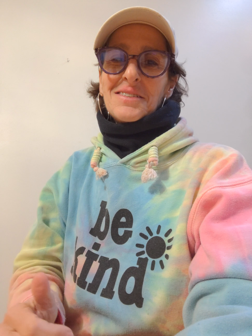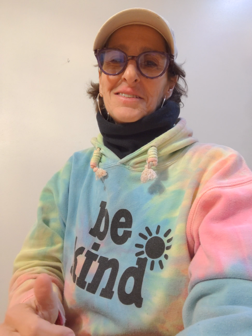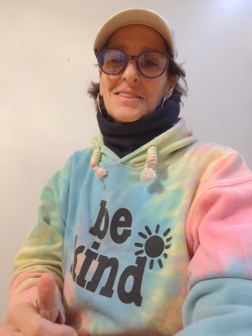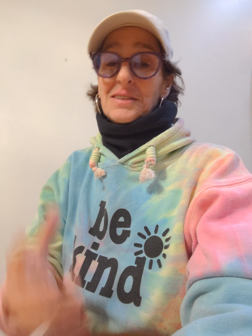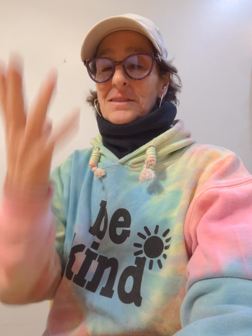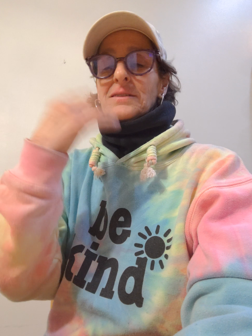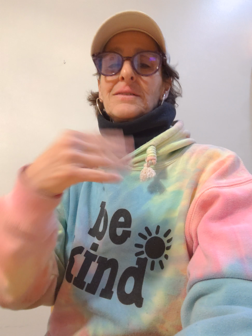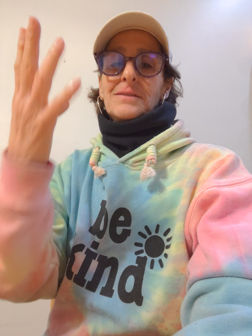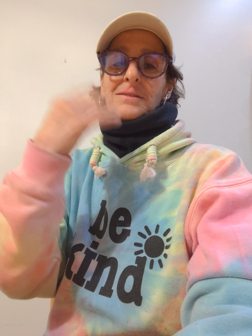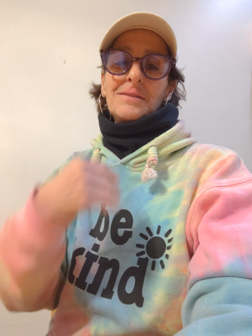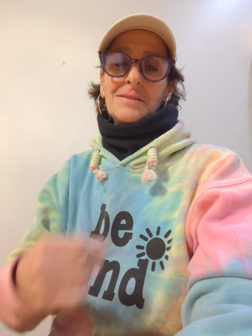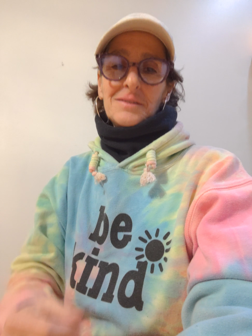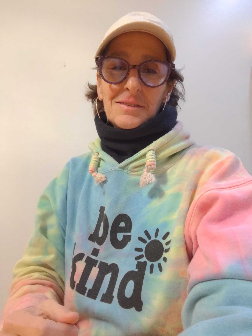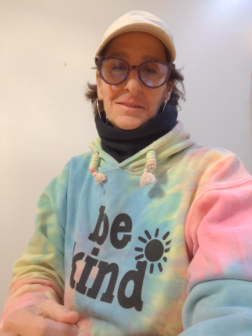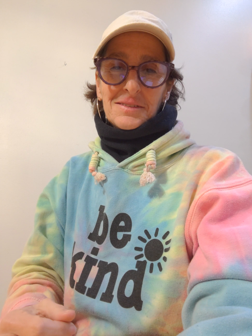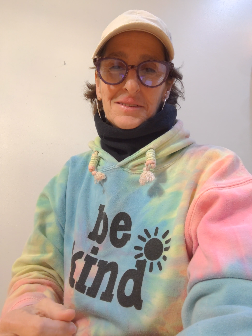sleepy